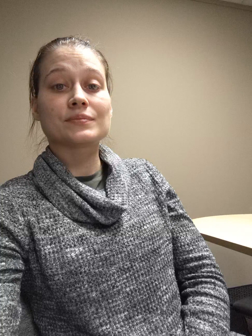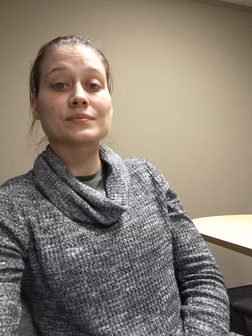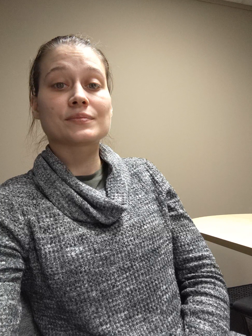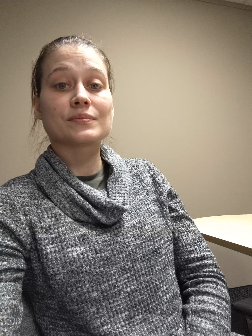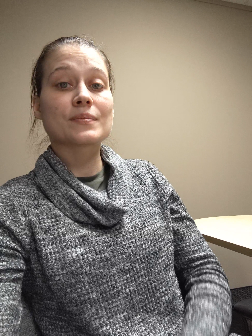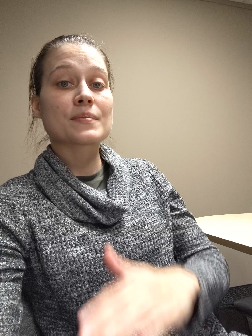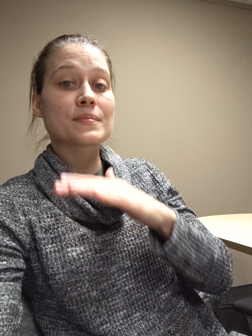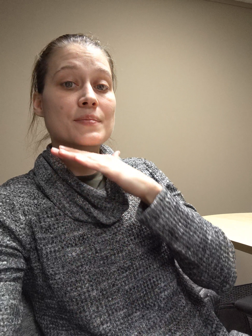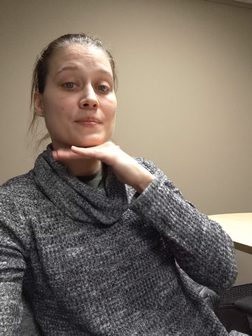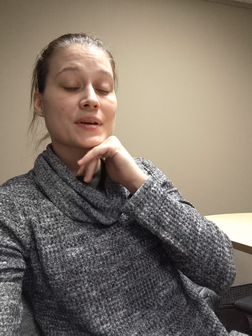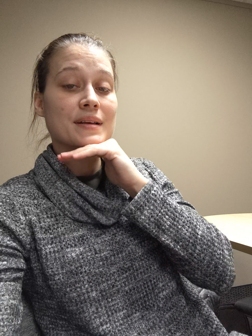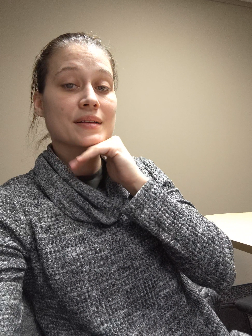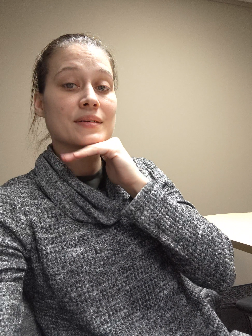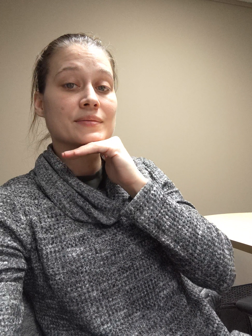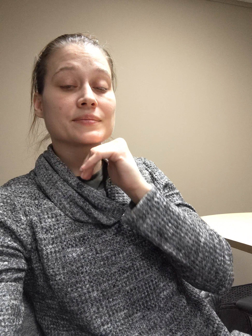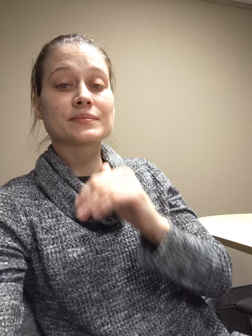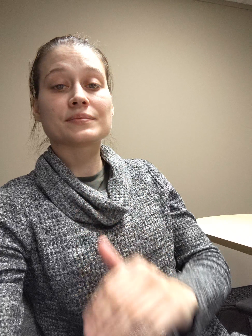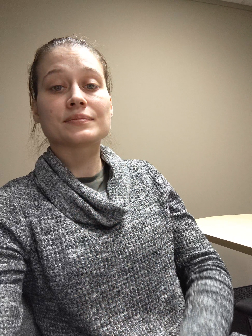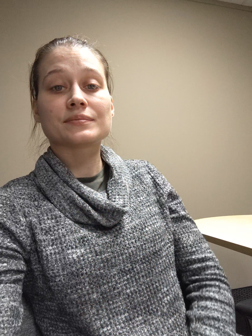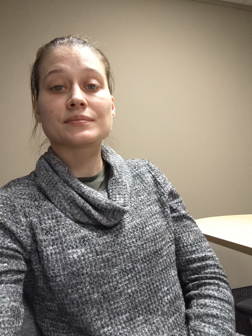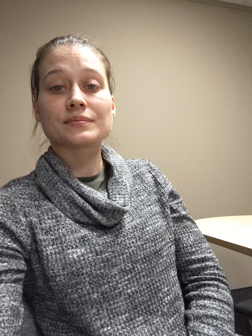pig